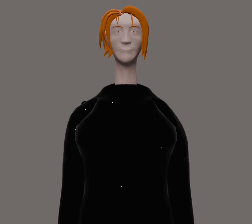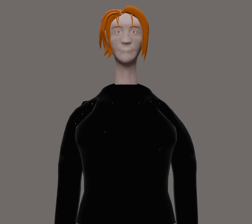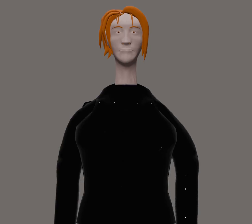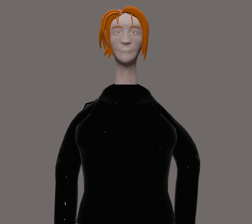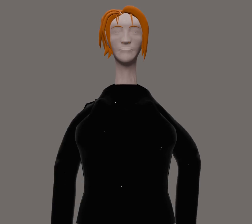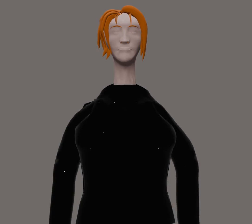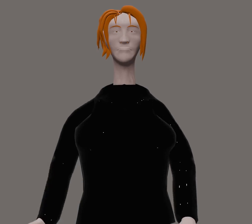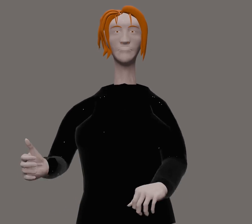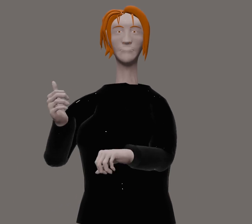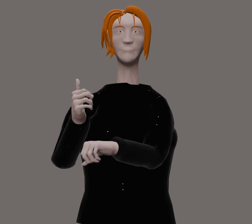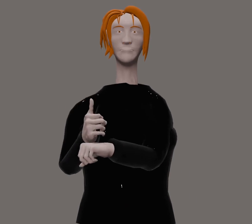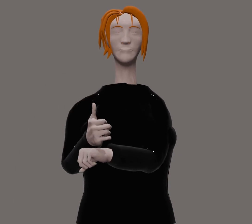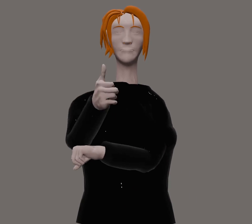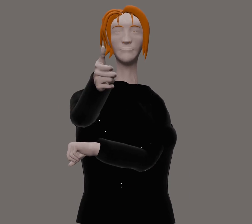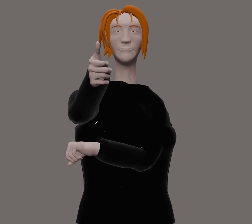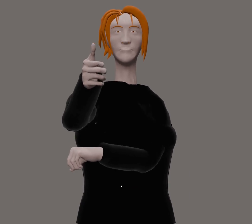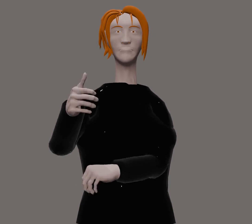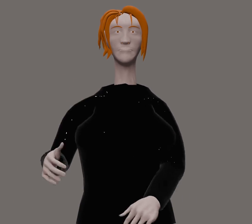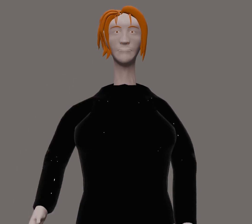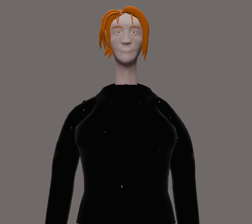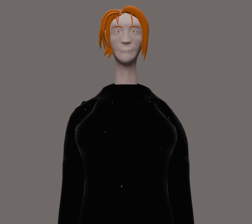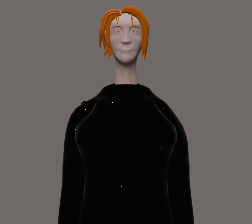Blame